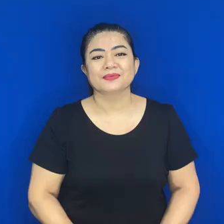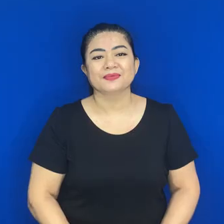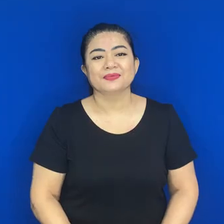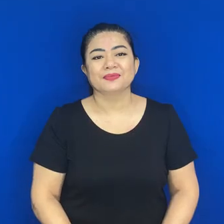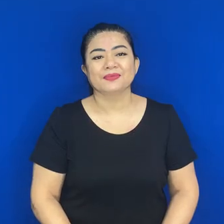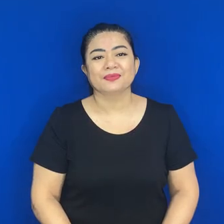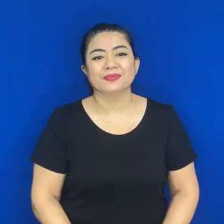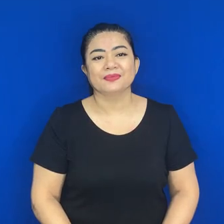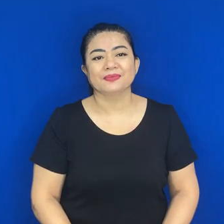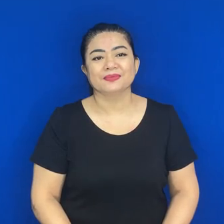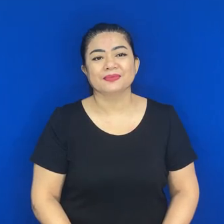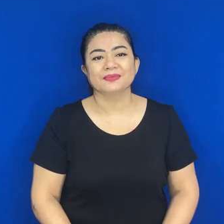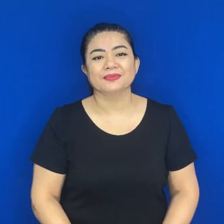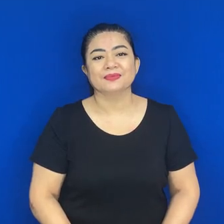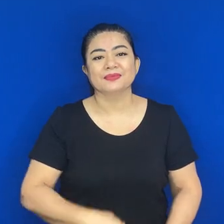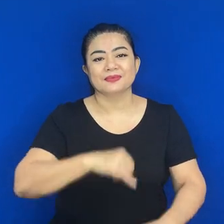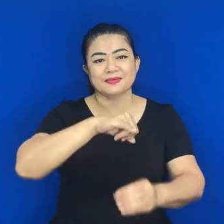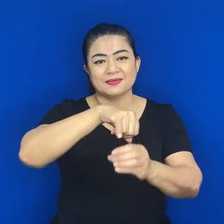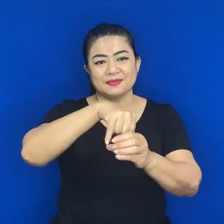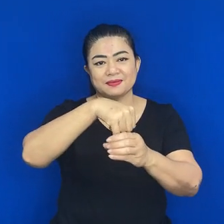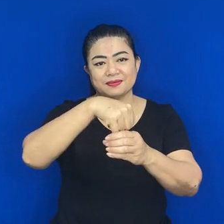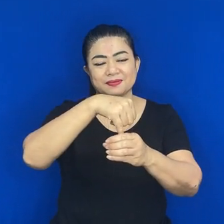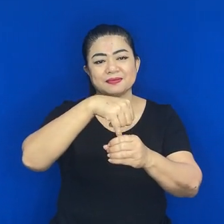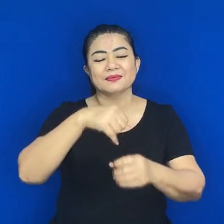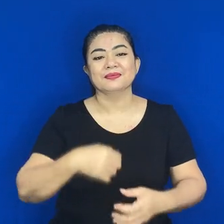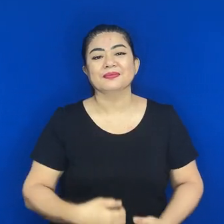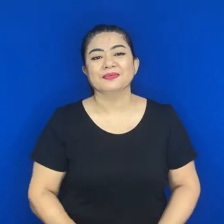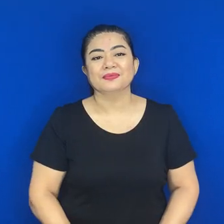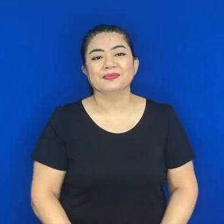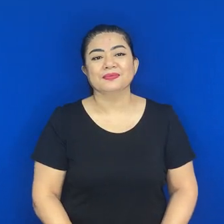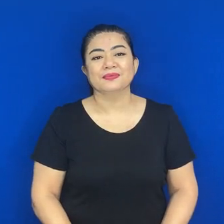juice